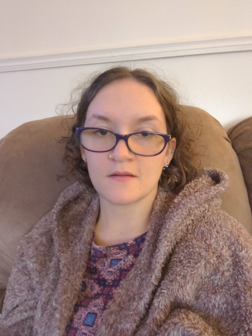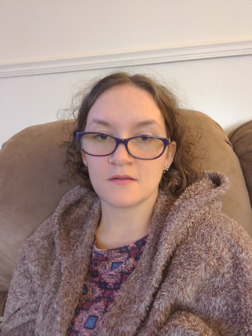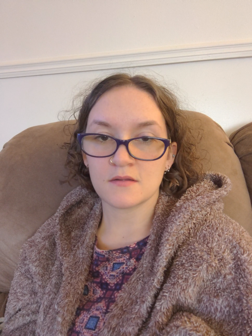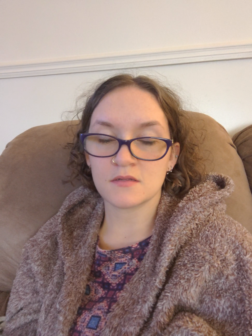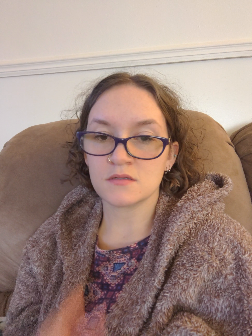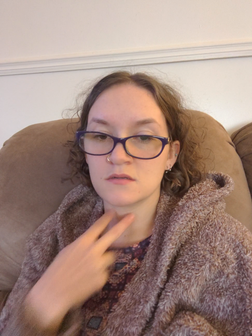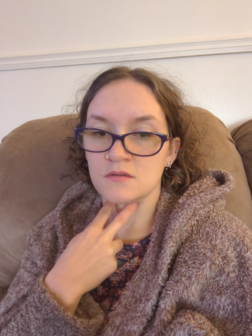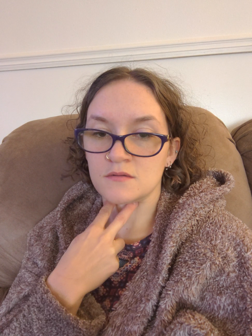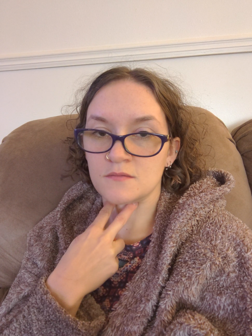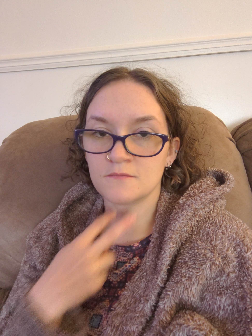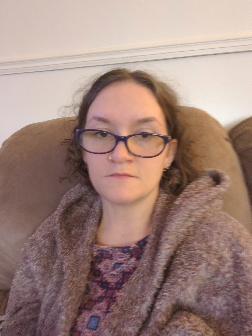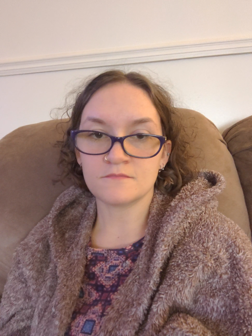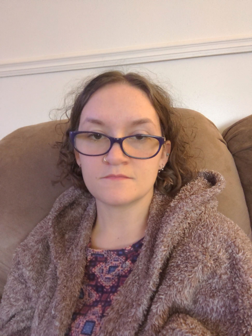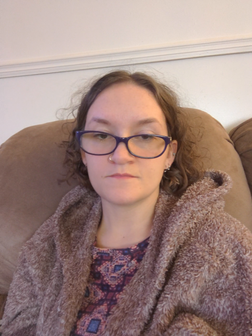stuck